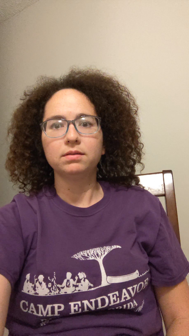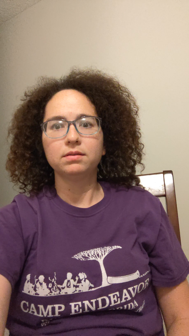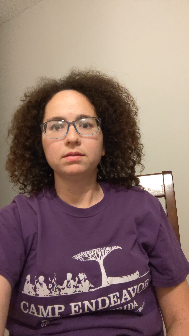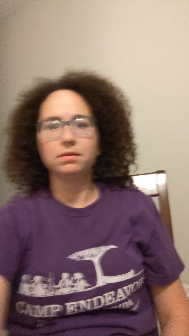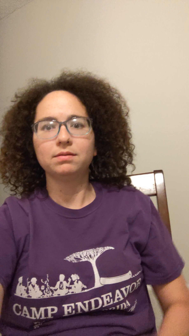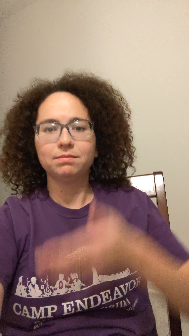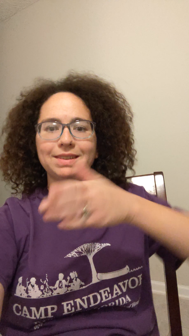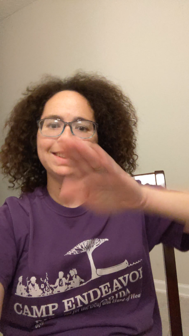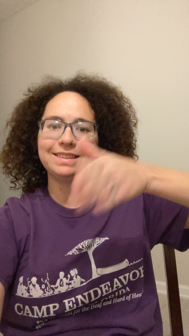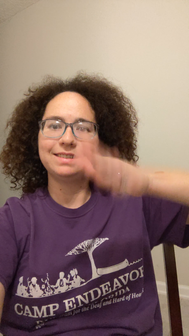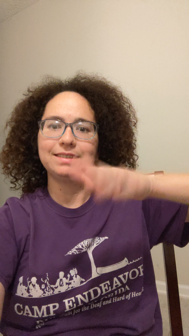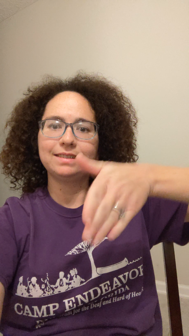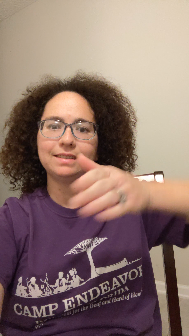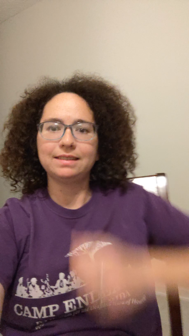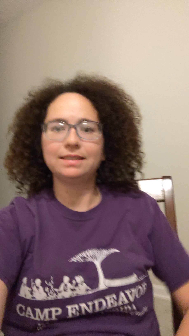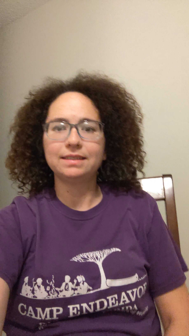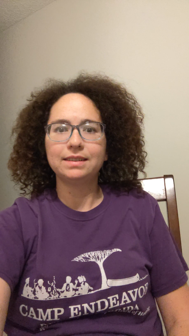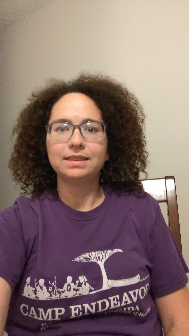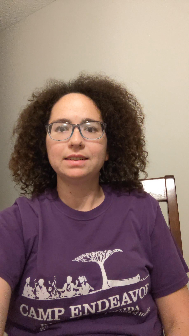cook